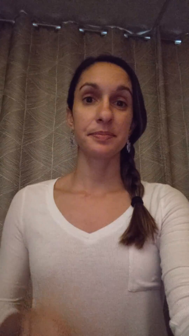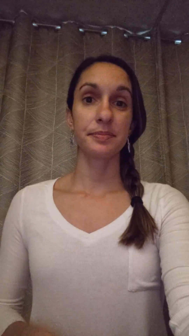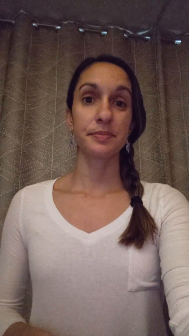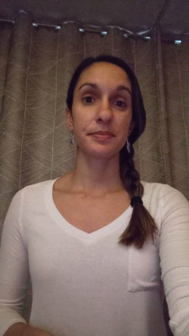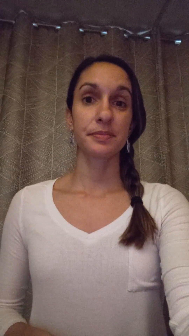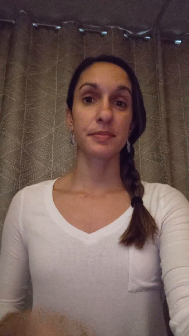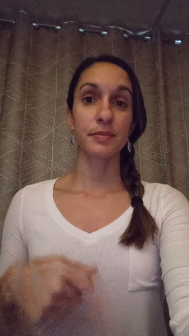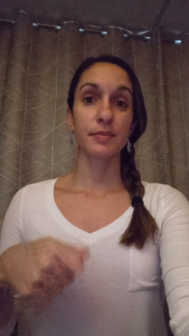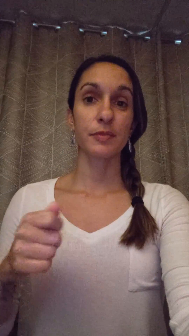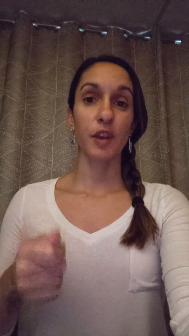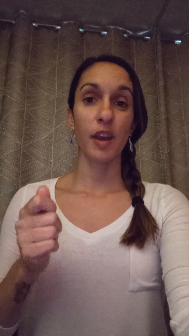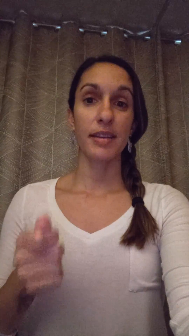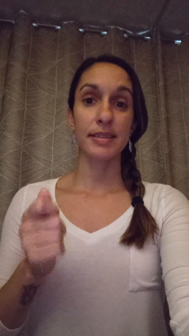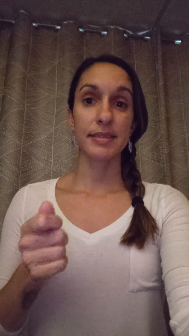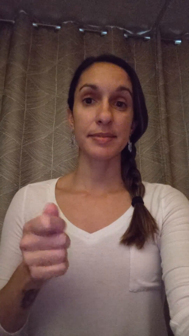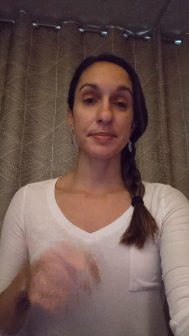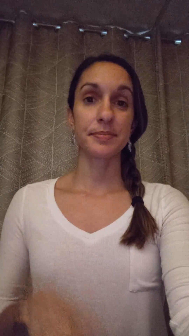cart